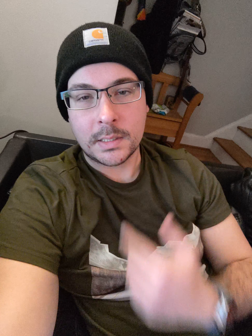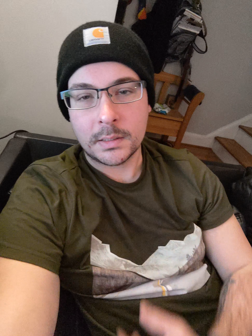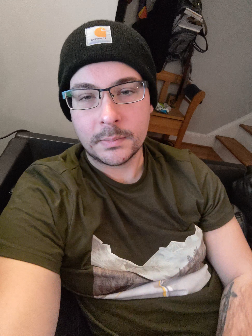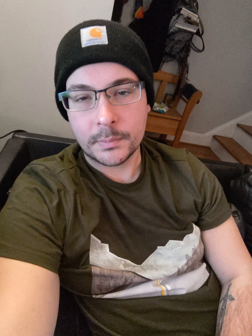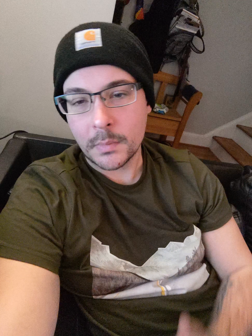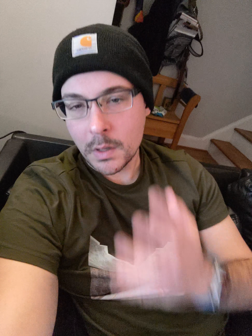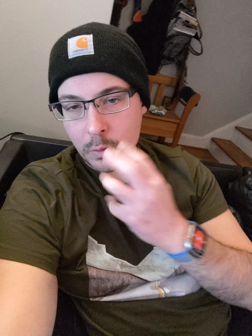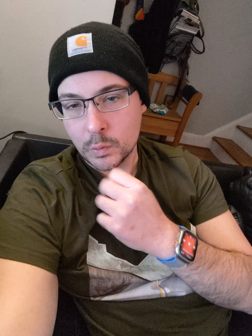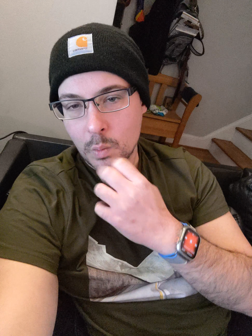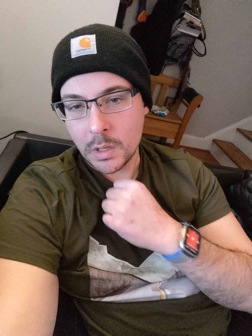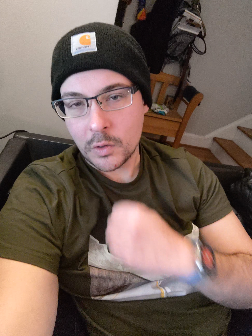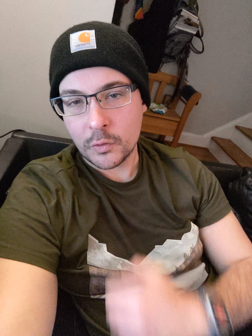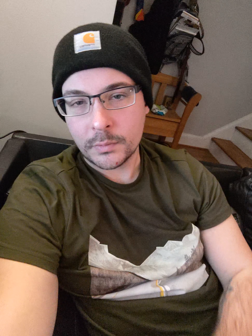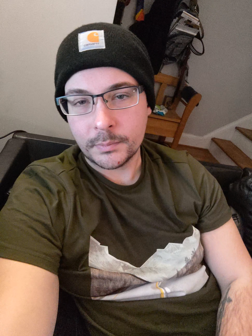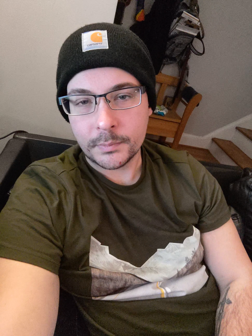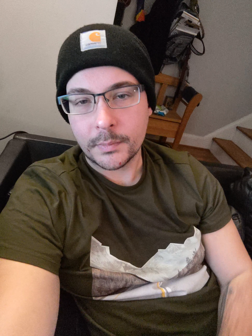underwear